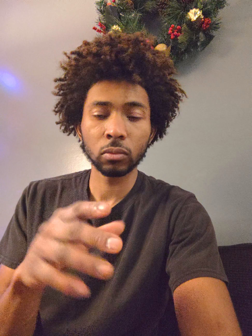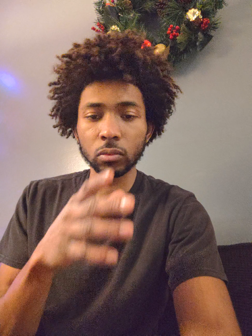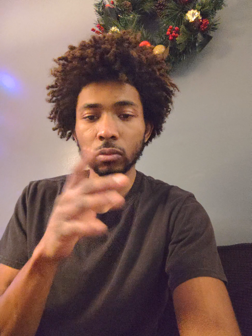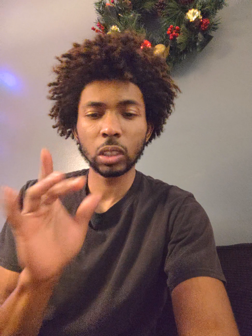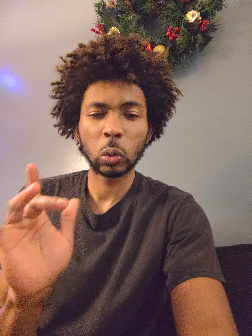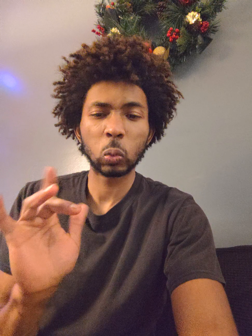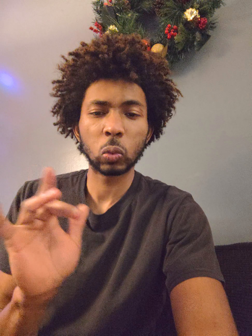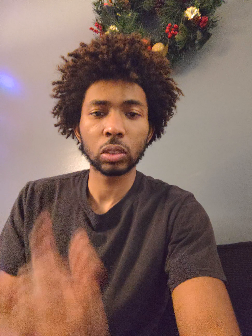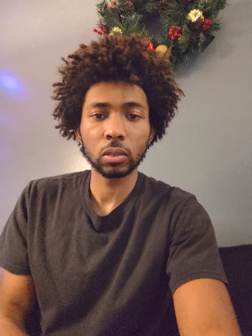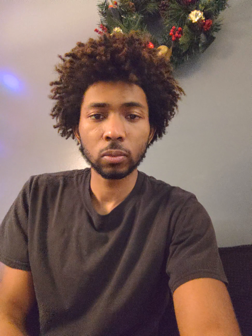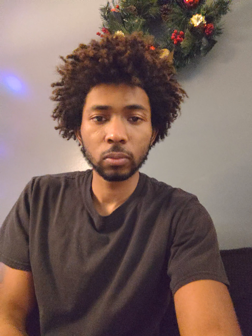yucky